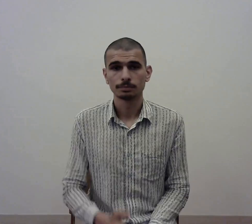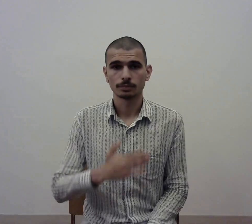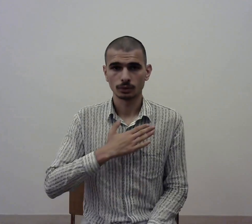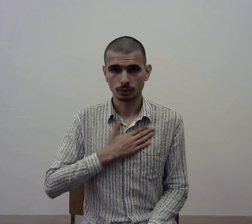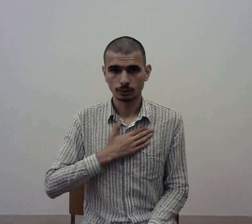mən